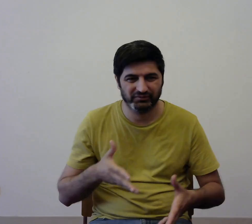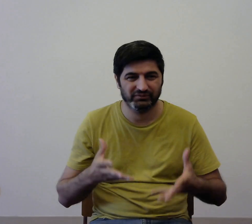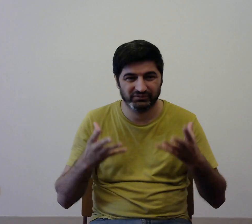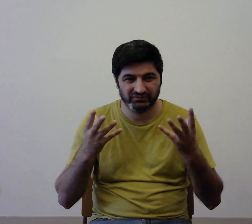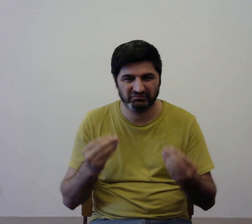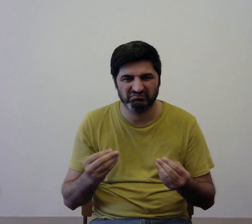bu gün